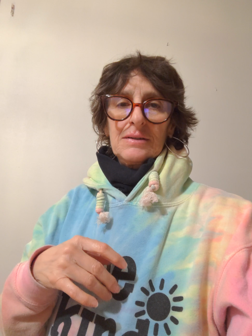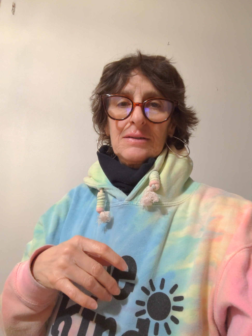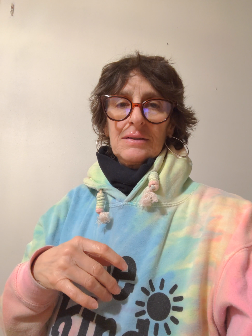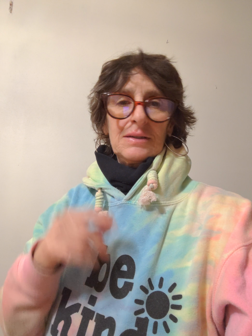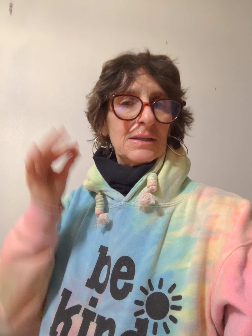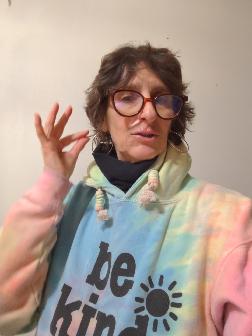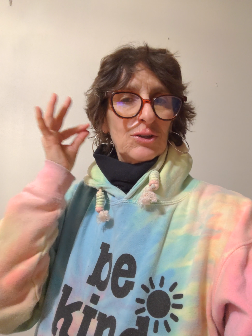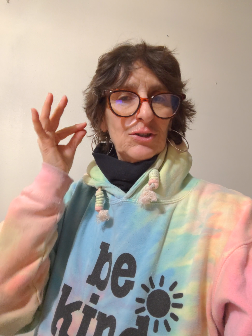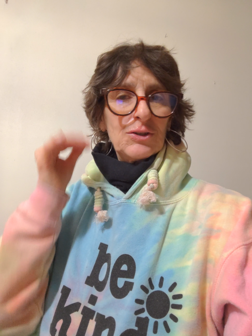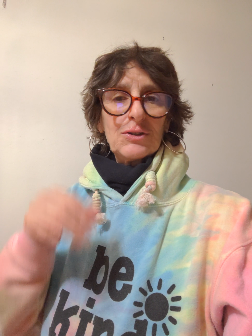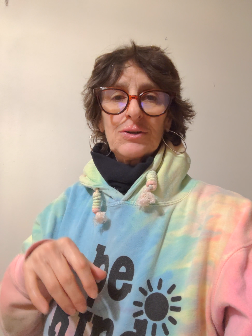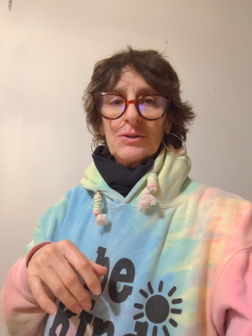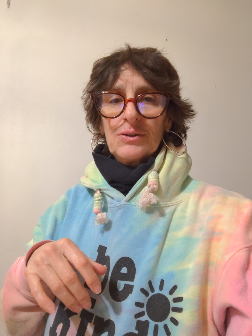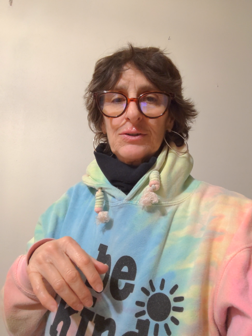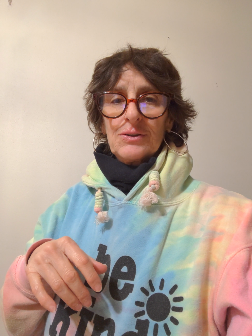ear